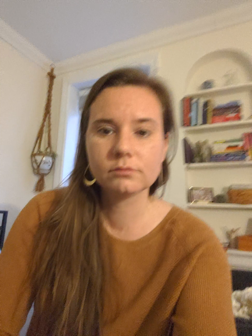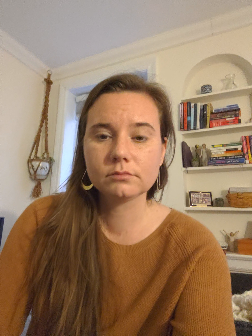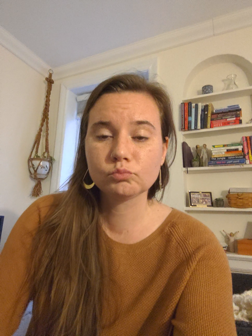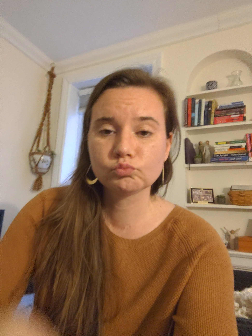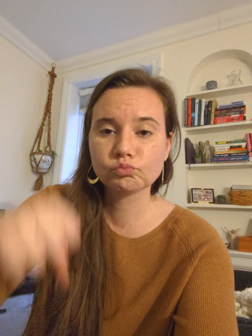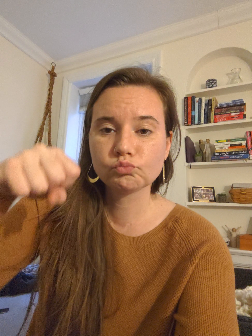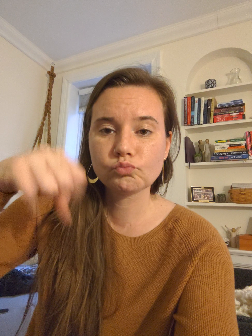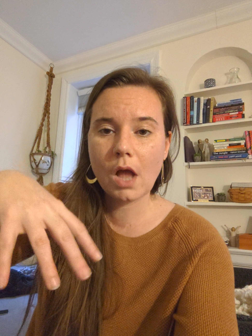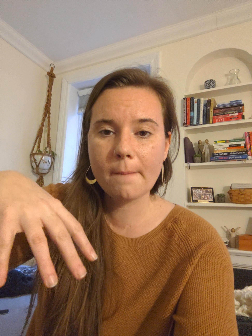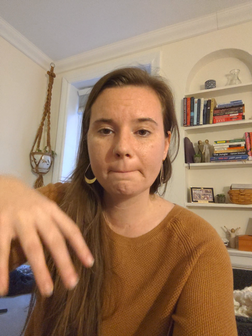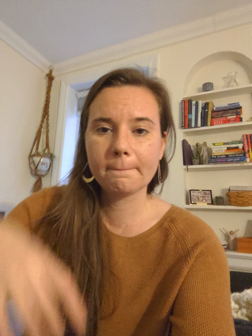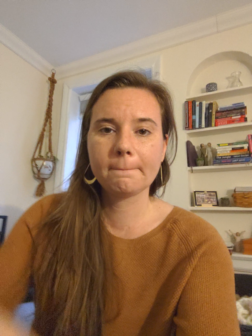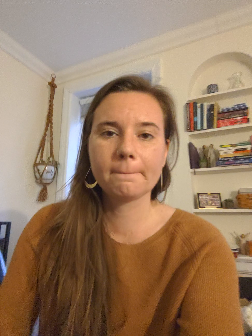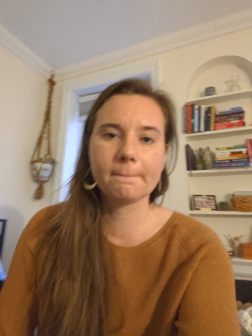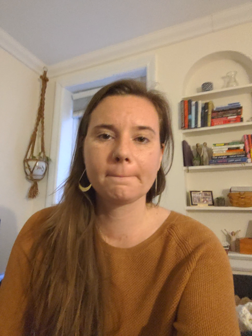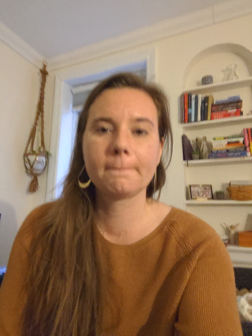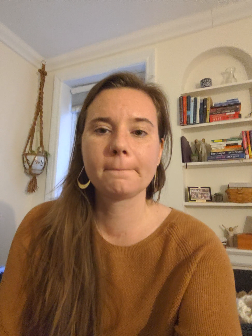drop